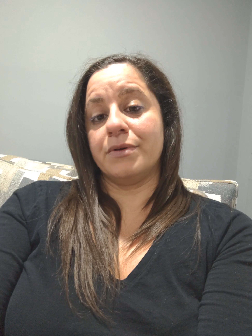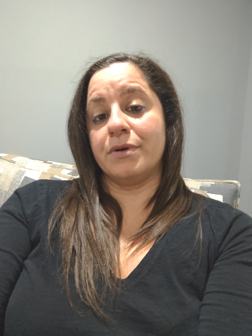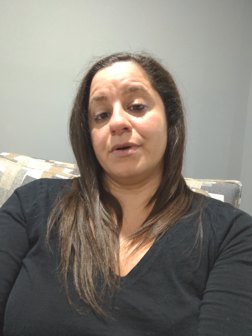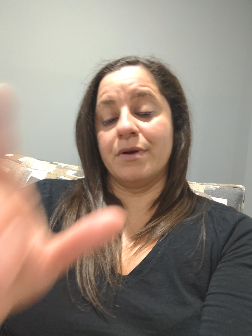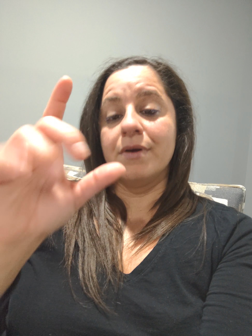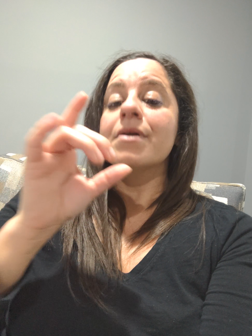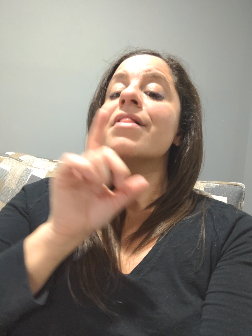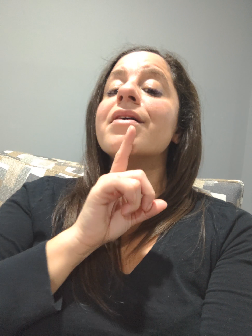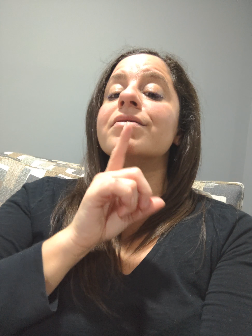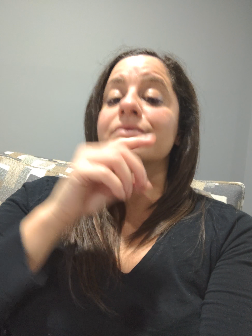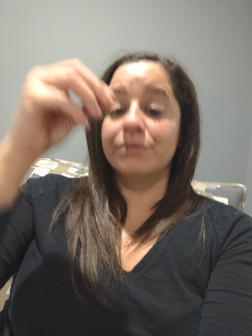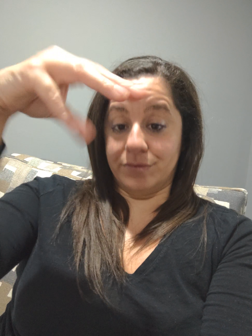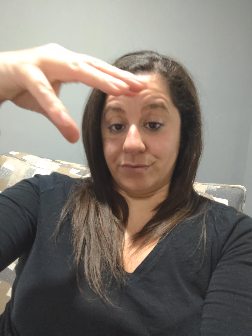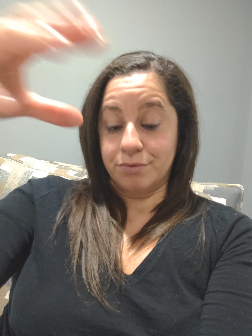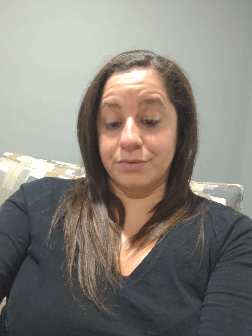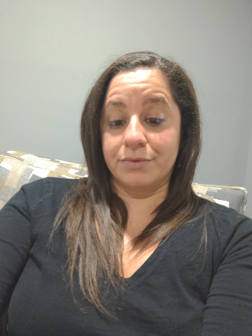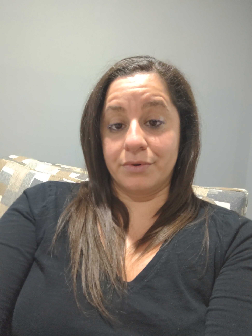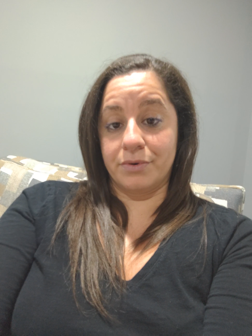lamp